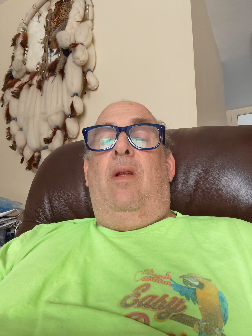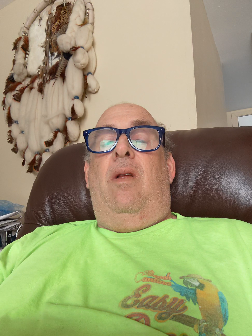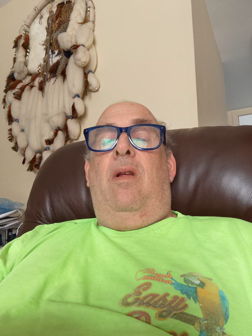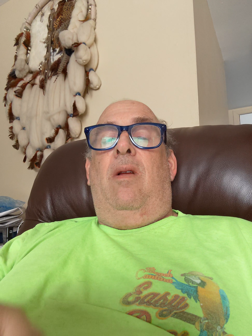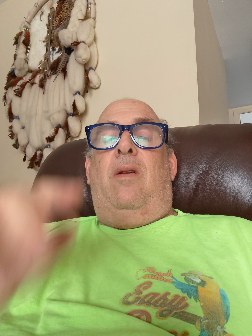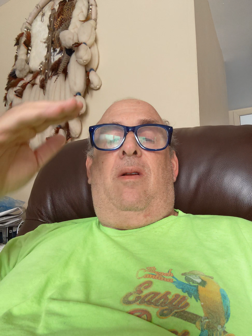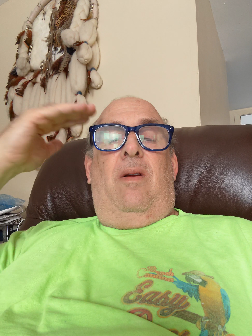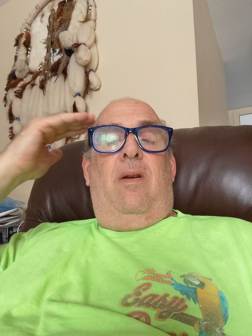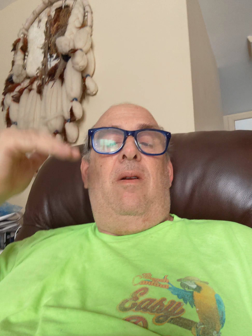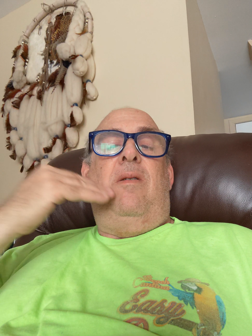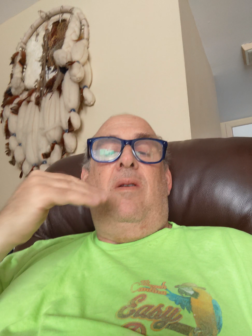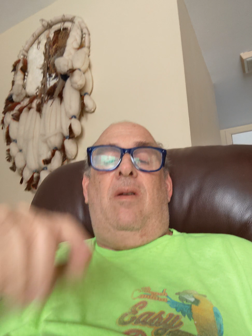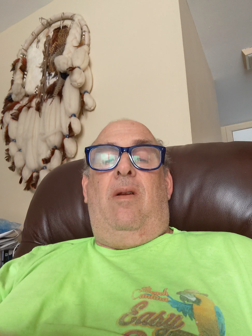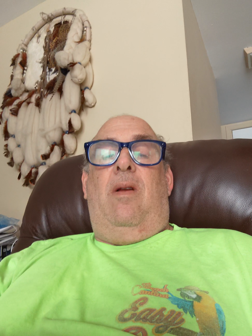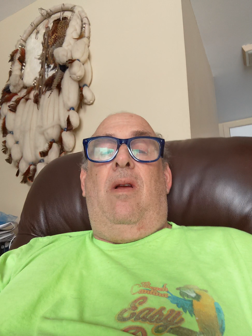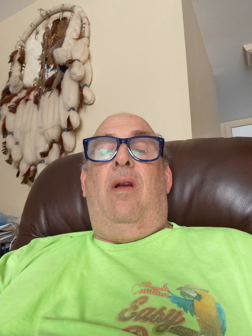head